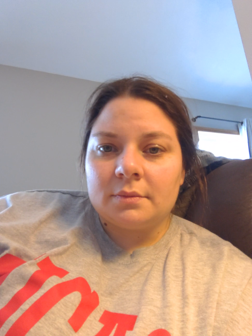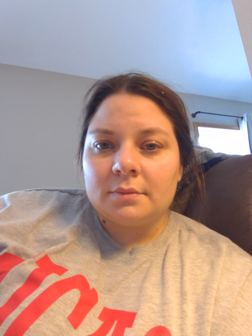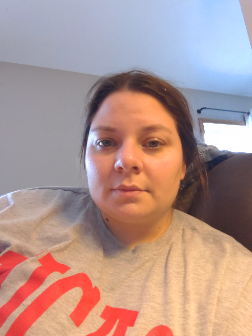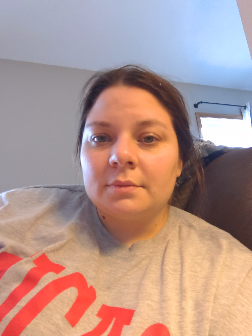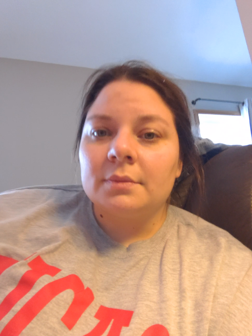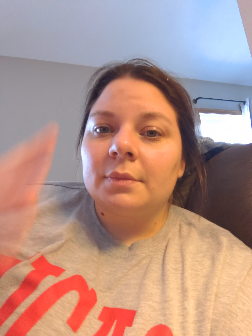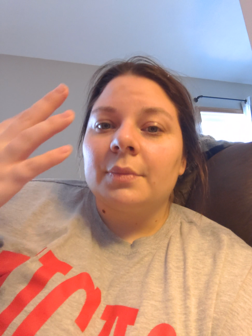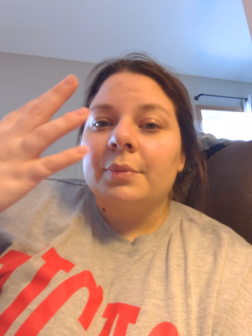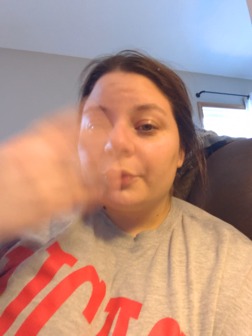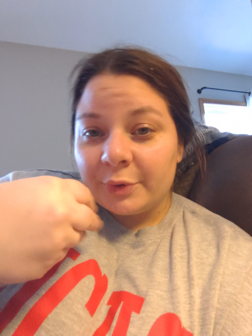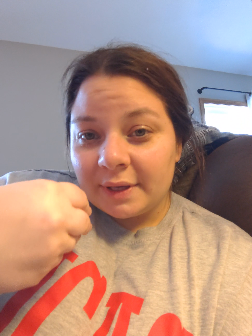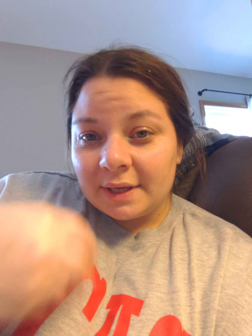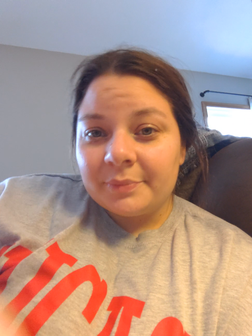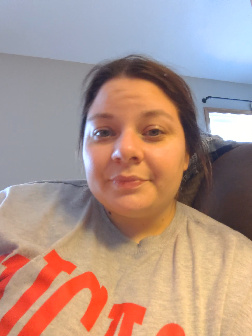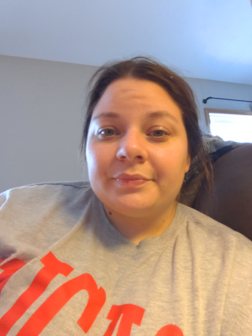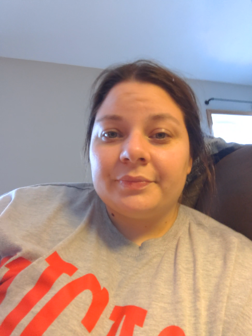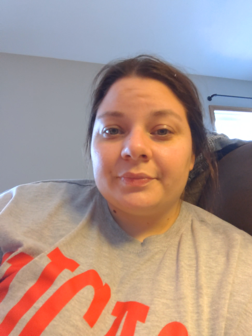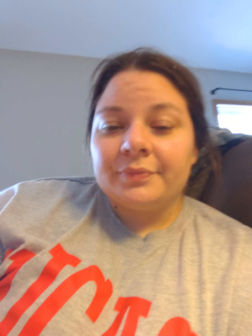pretty